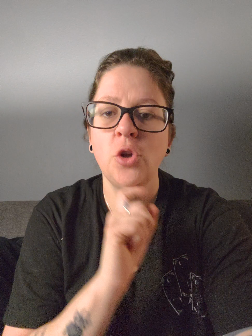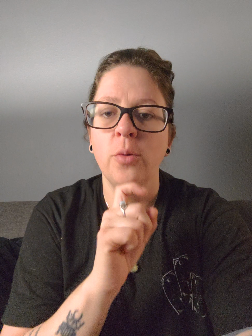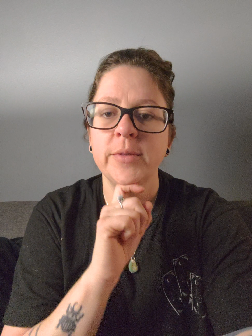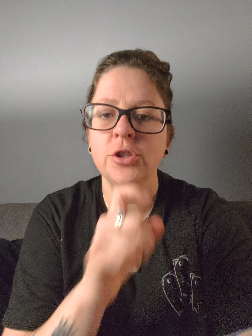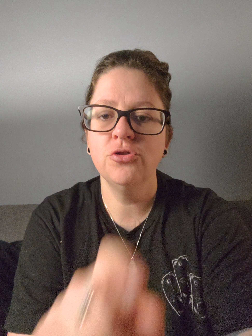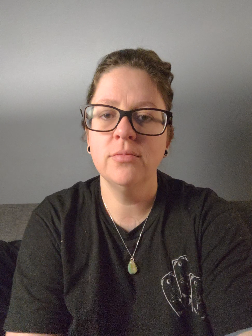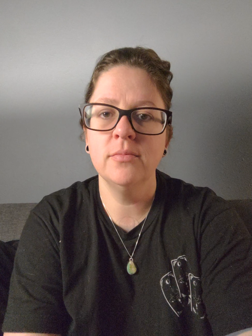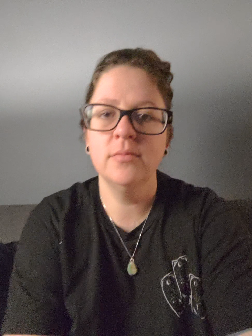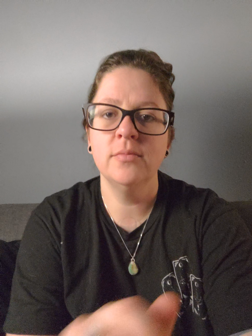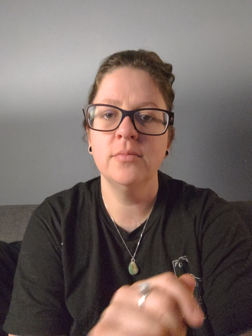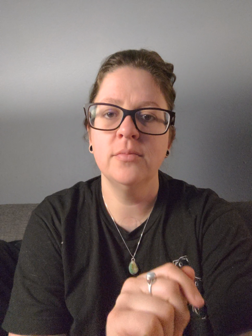garbage